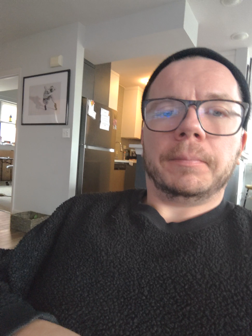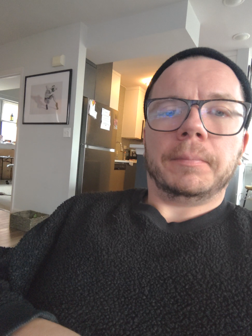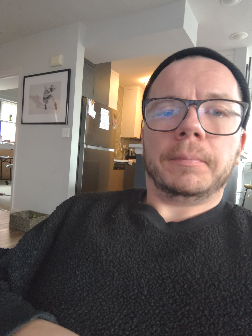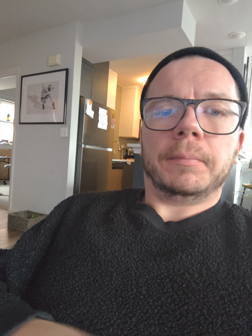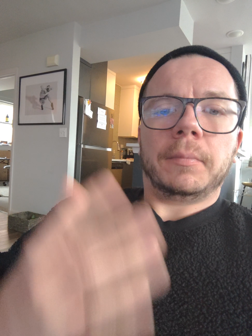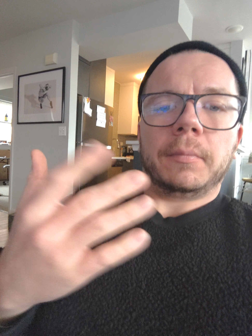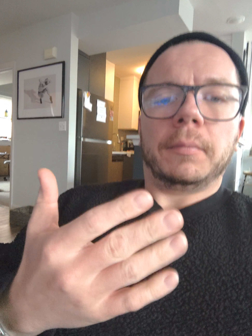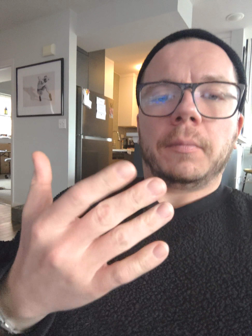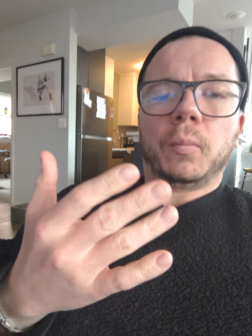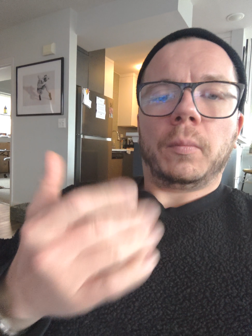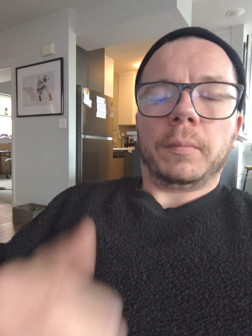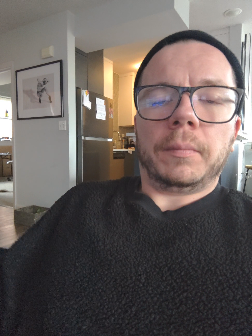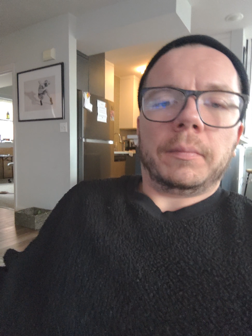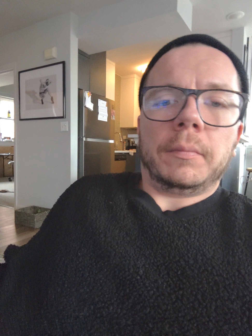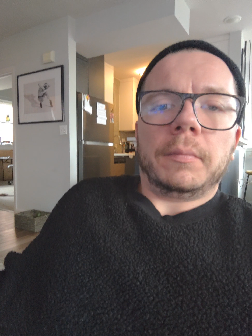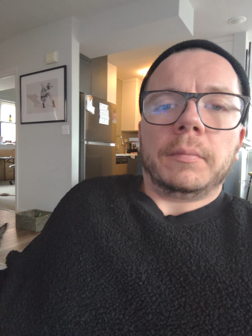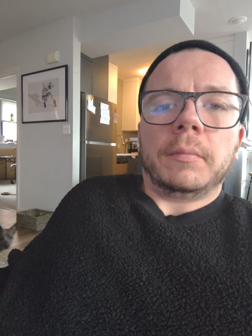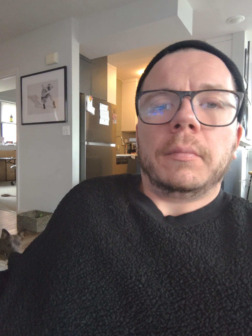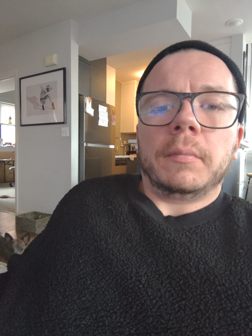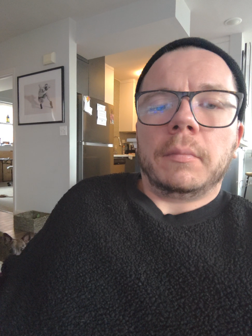wait